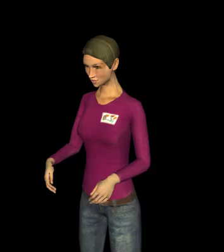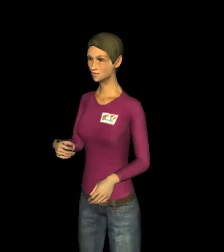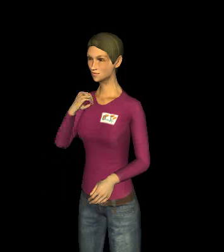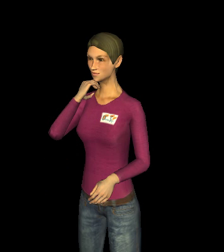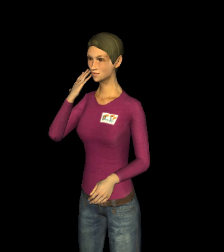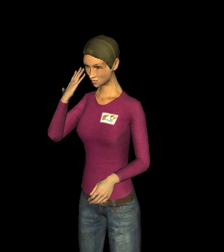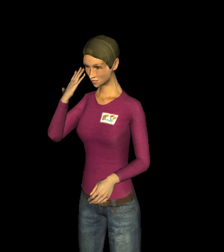أبيض